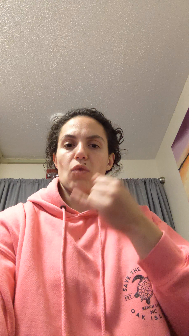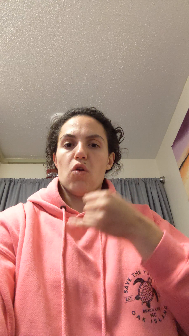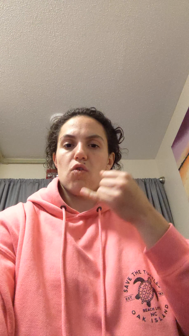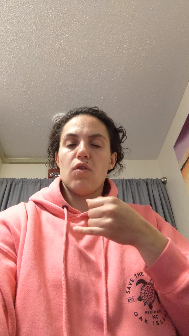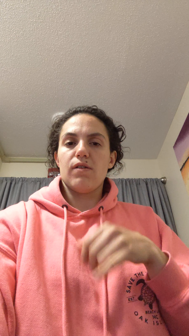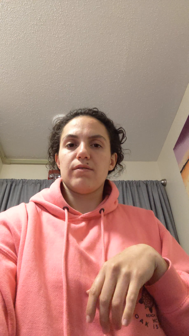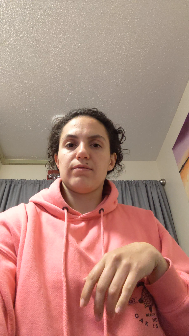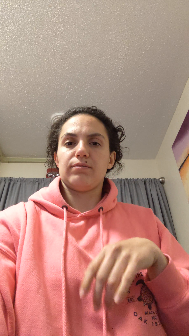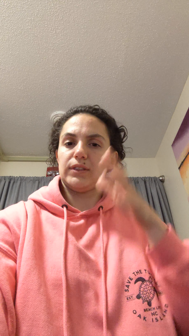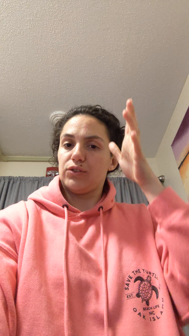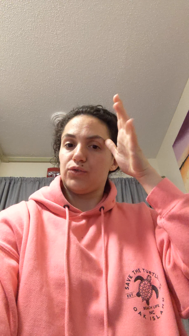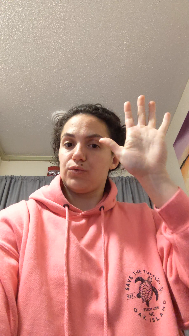deer